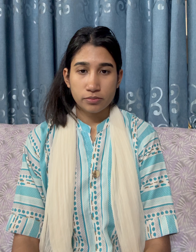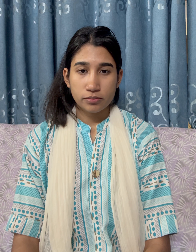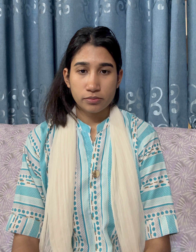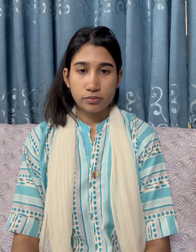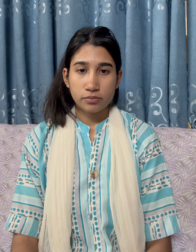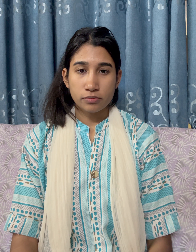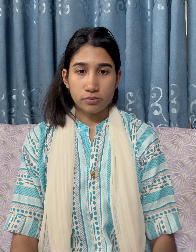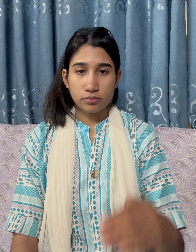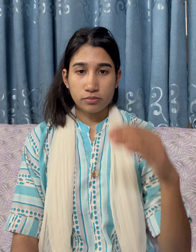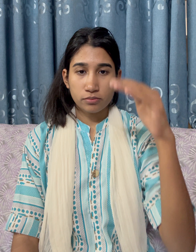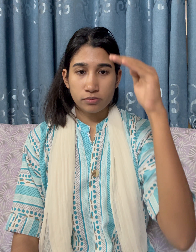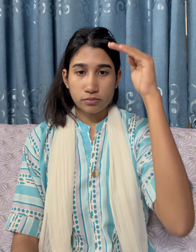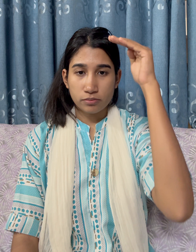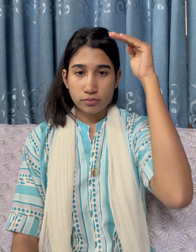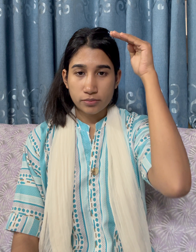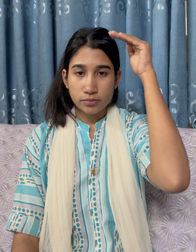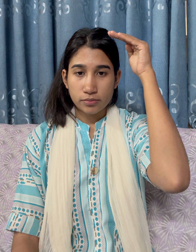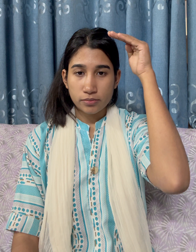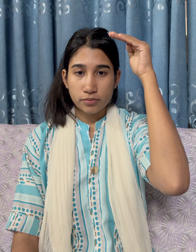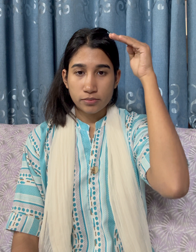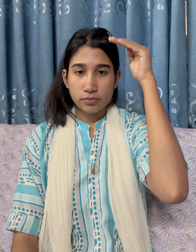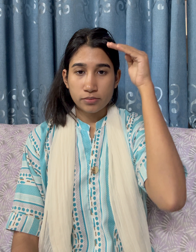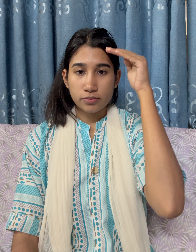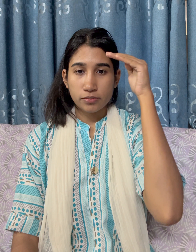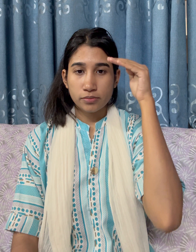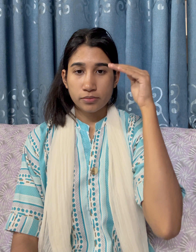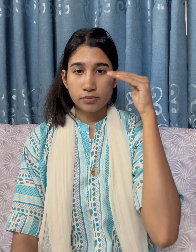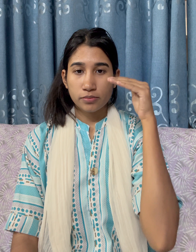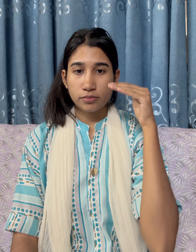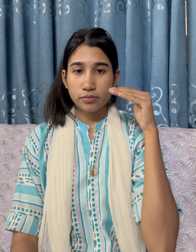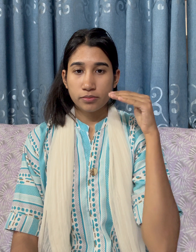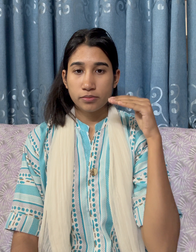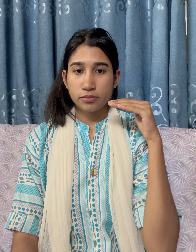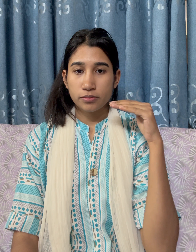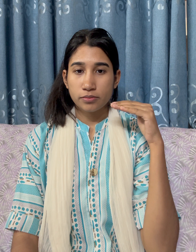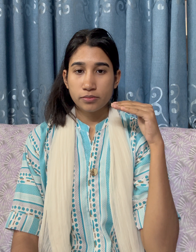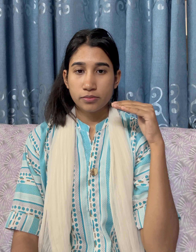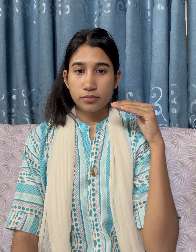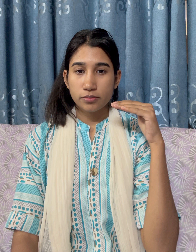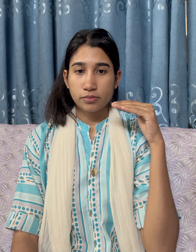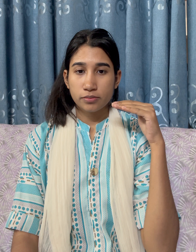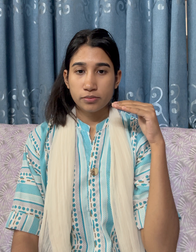খাটো